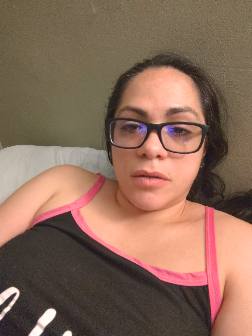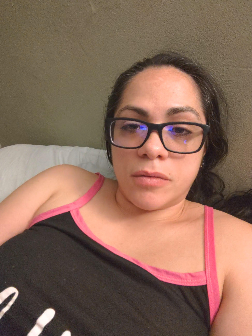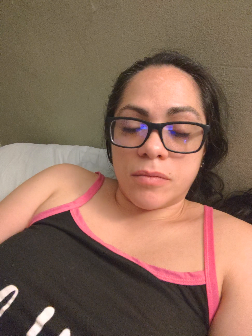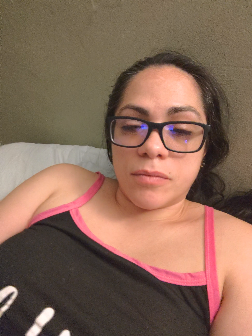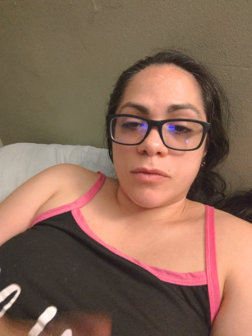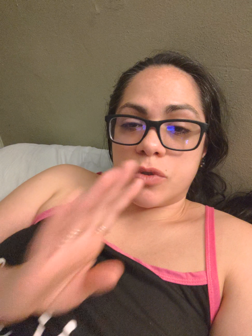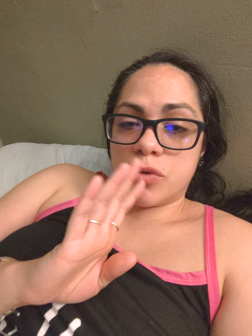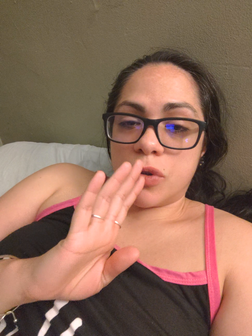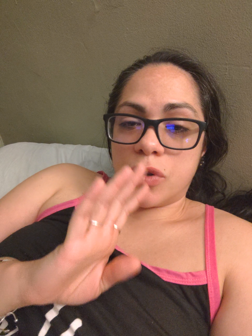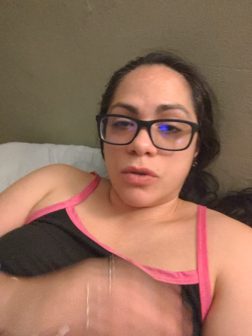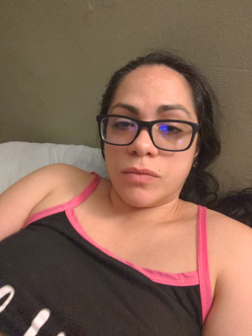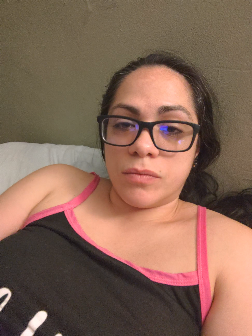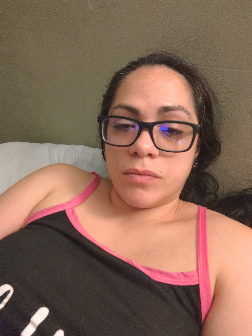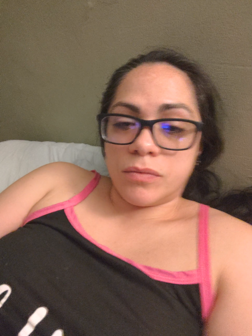talk